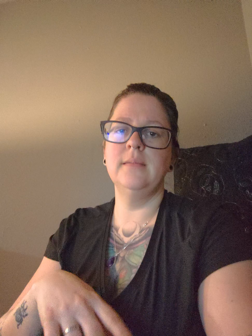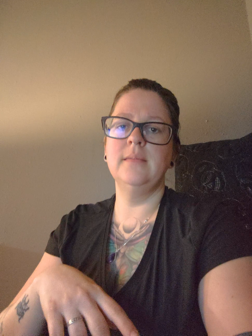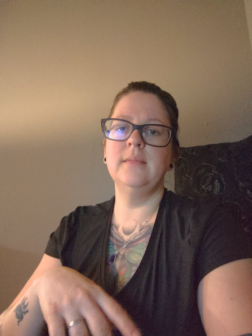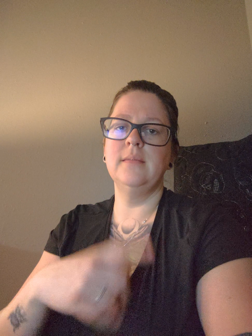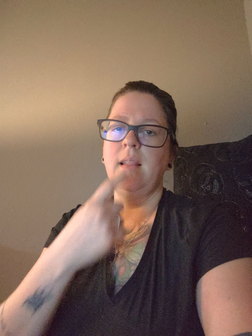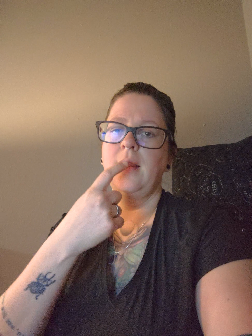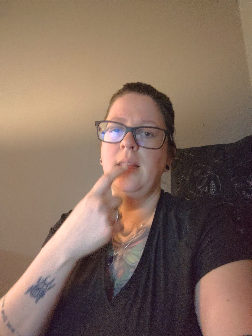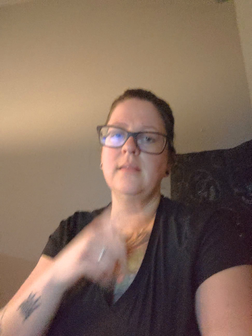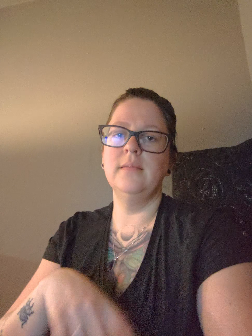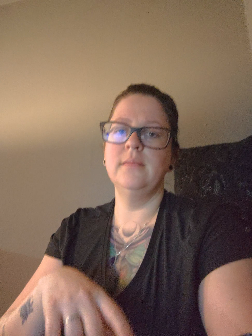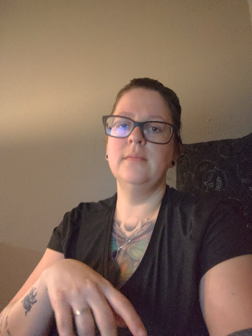tongue